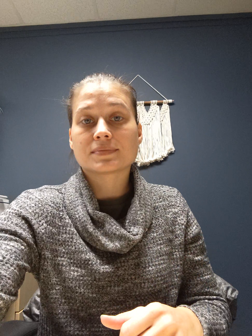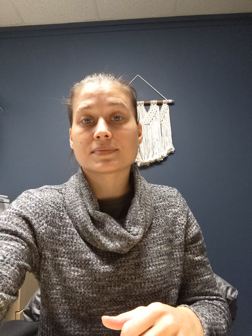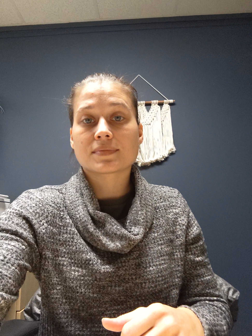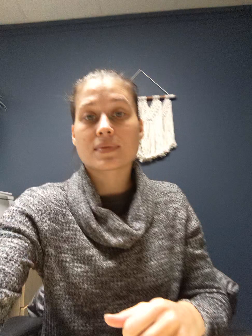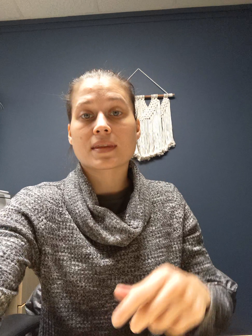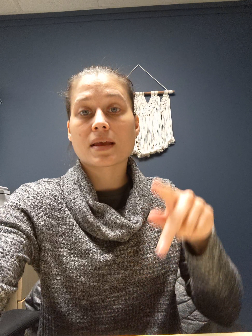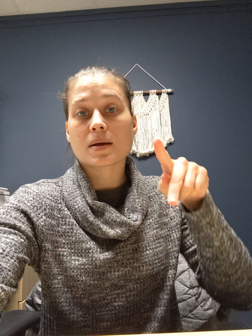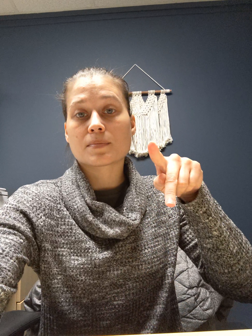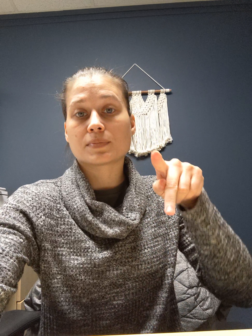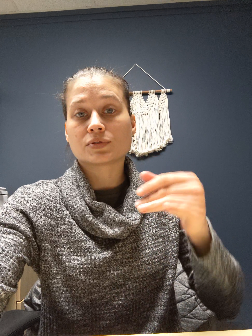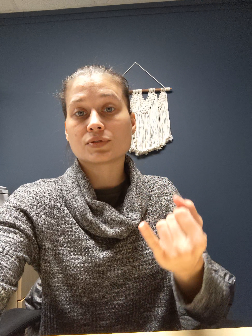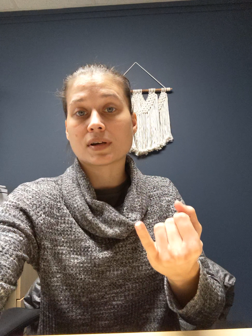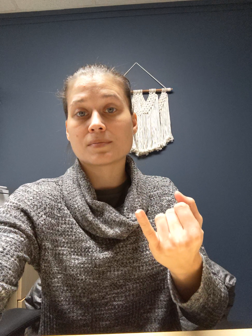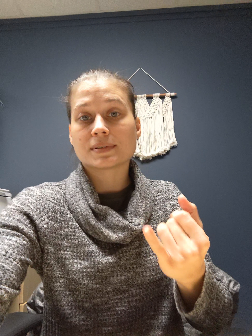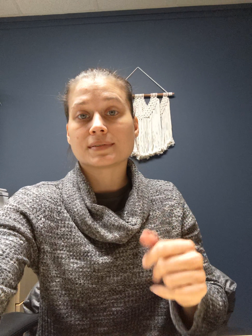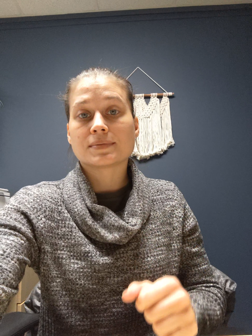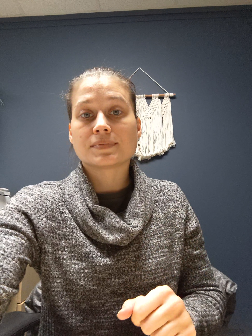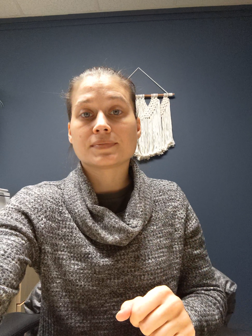pajamas